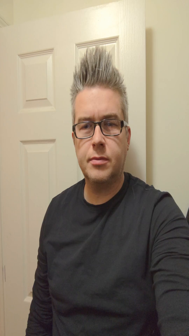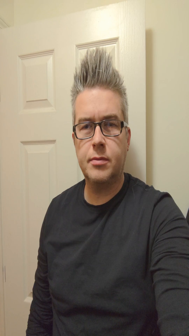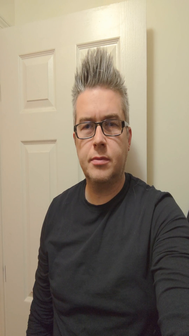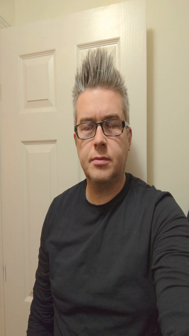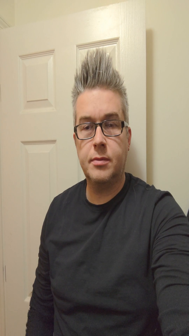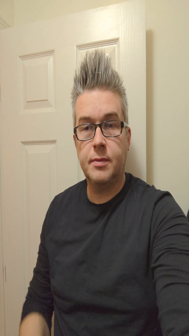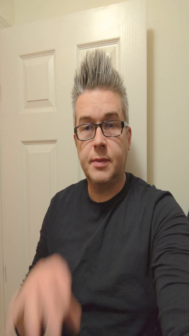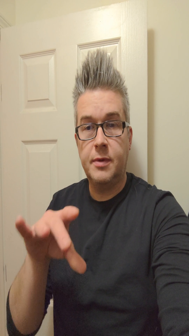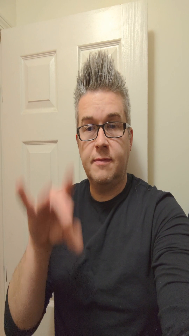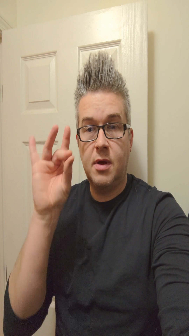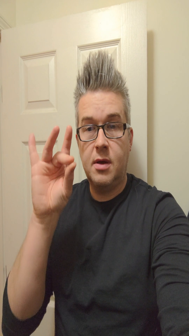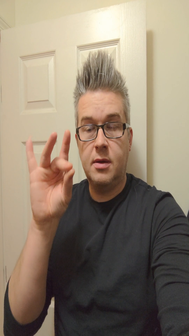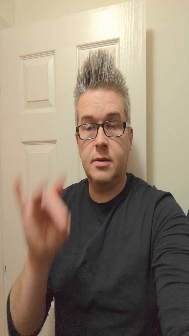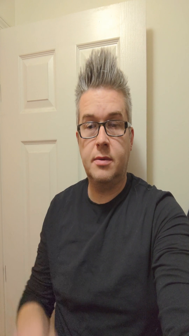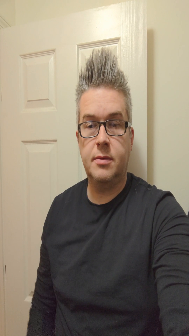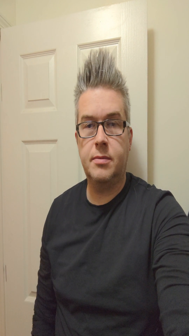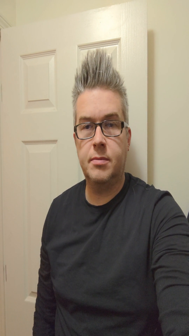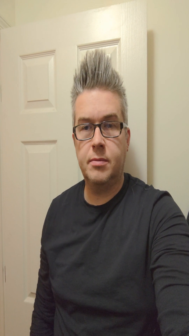find